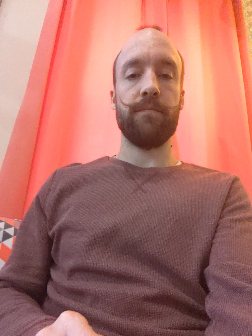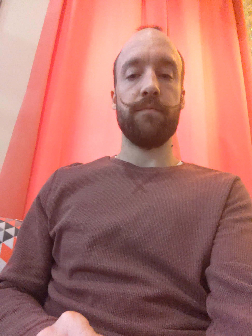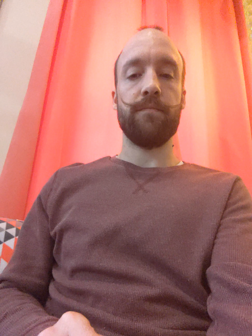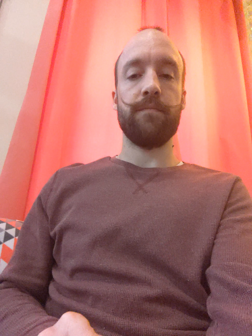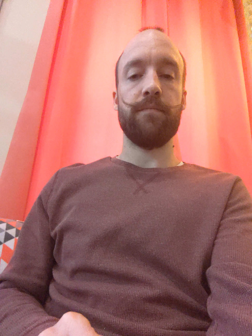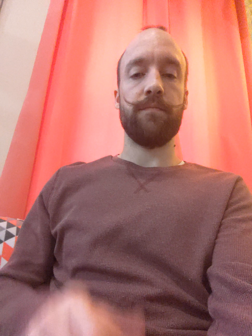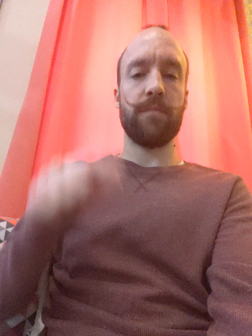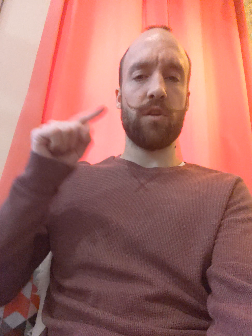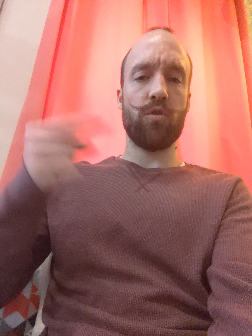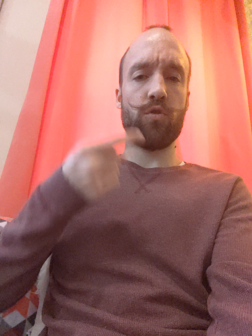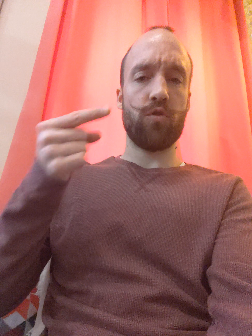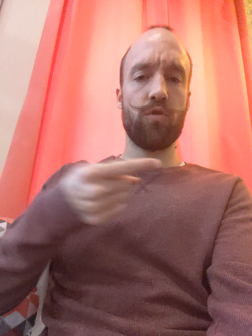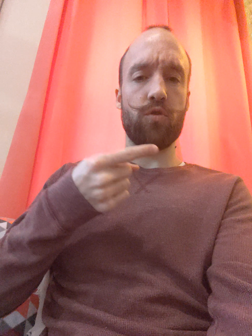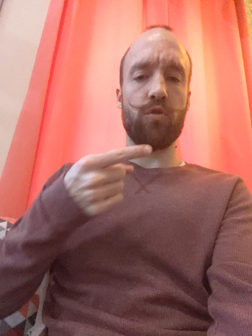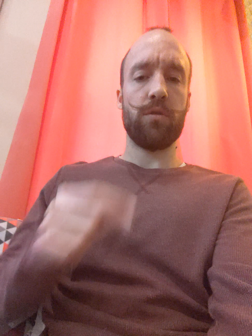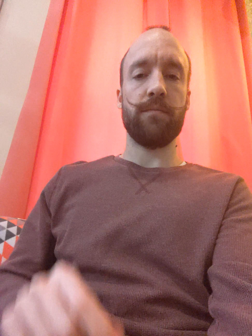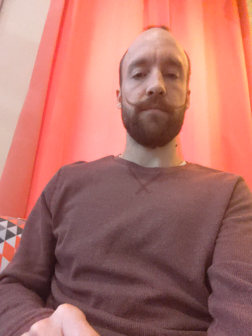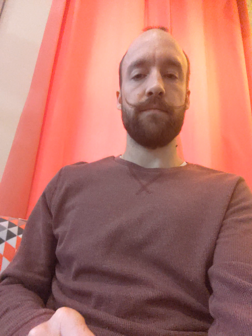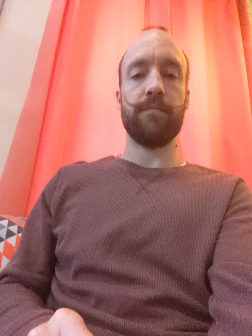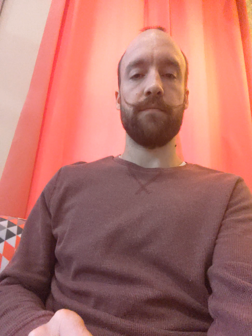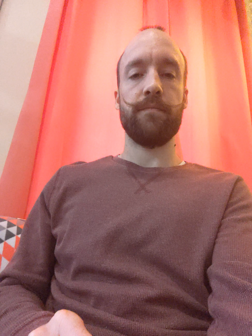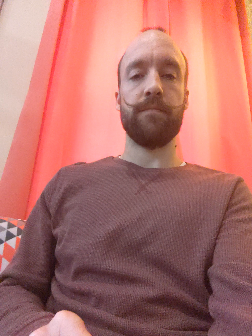owie